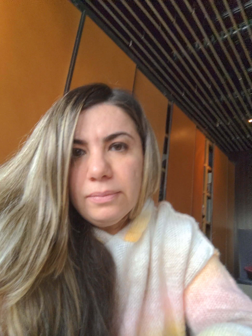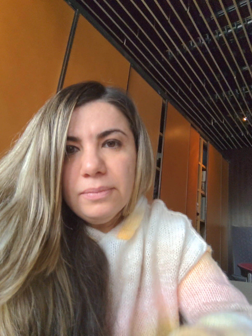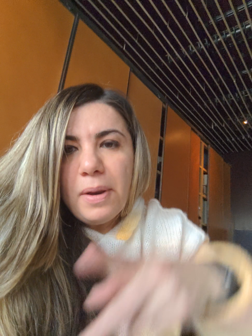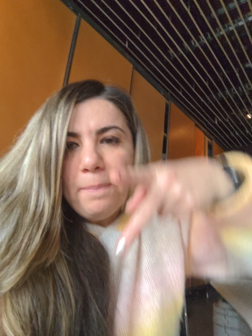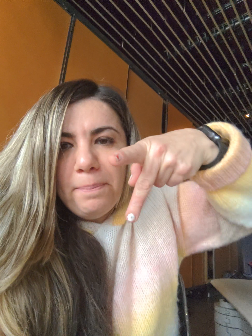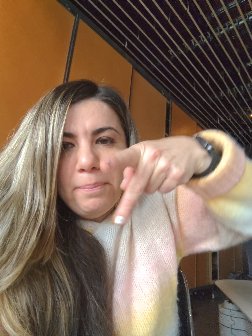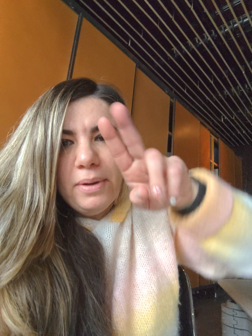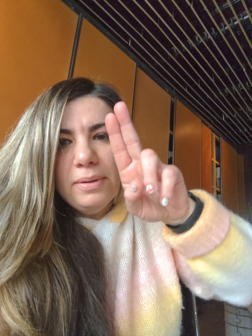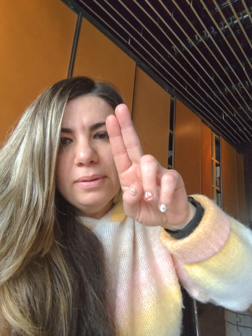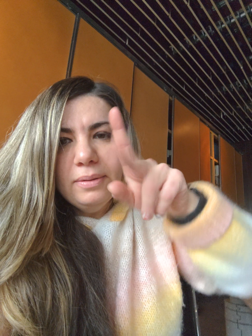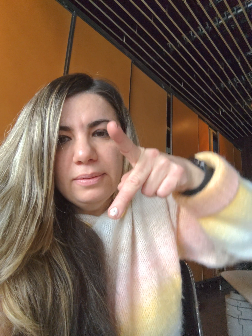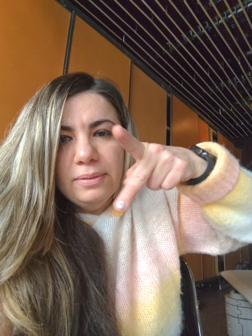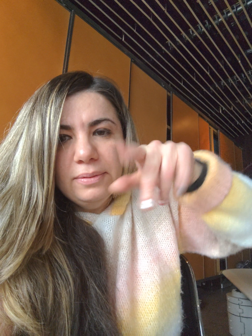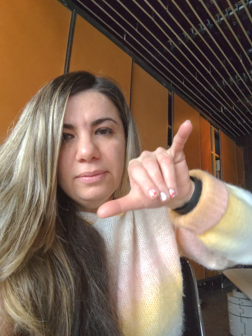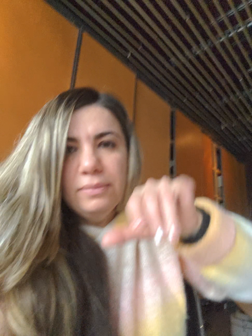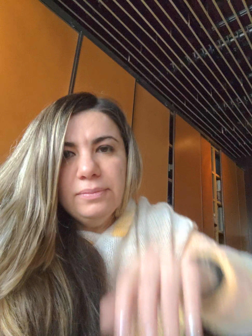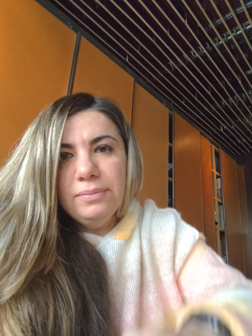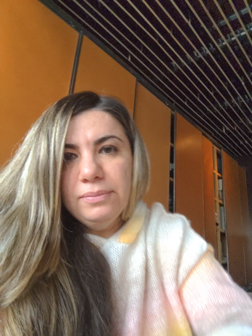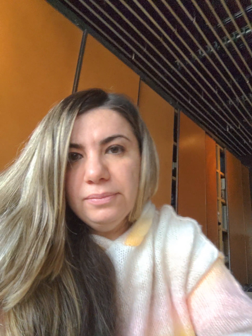puppy